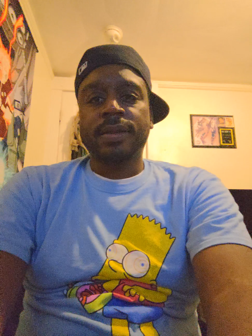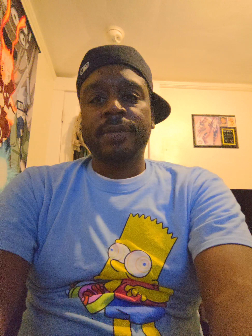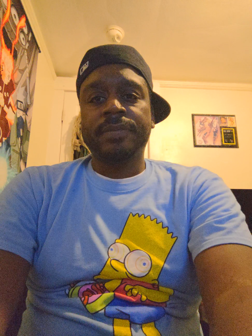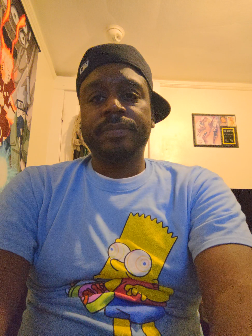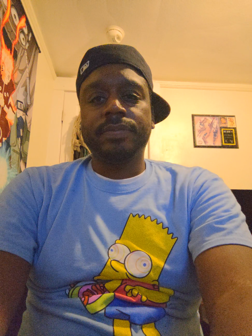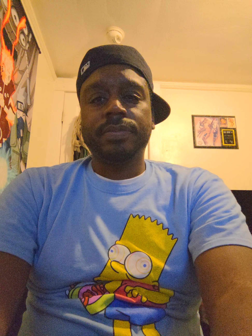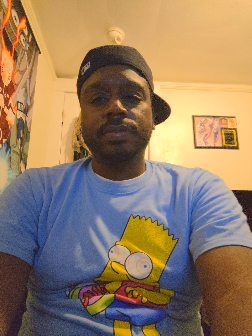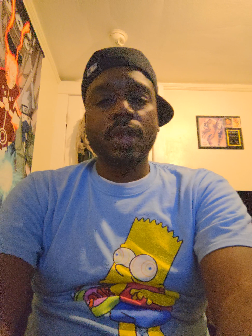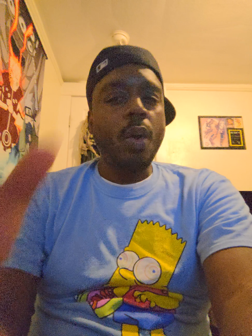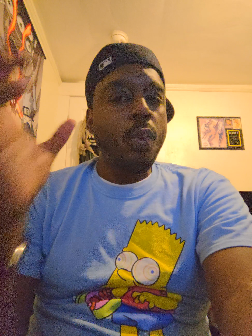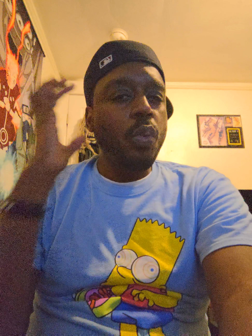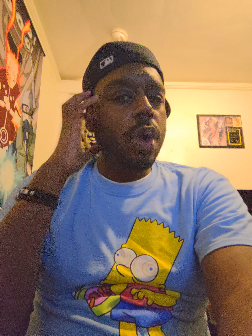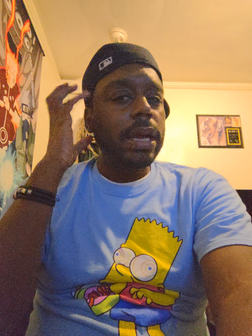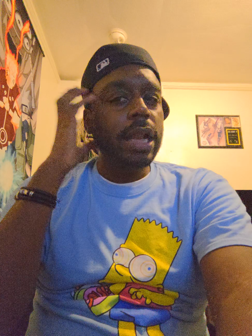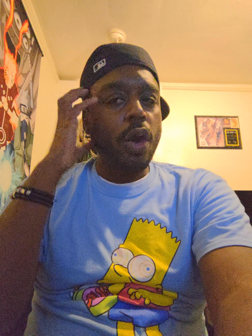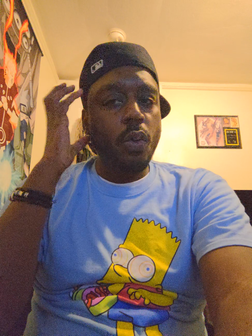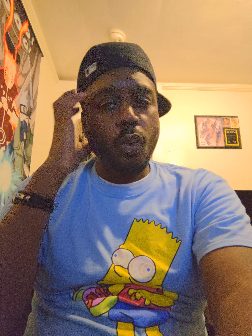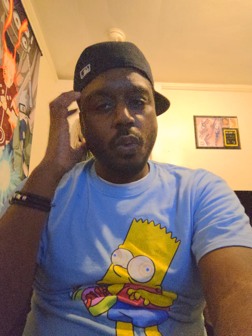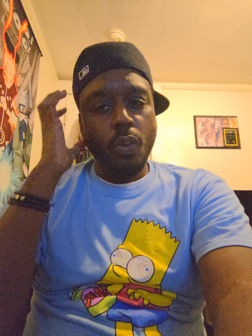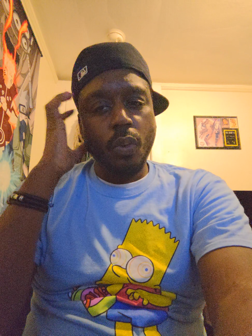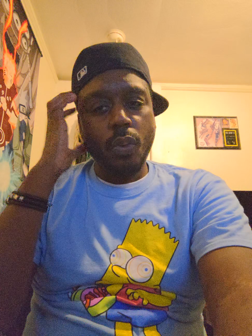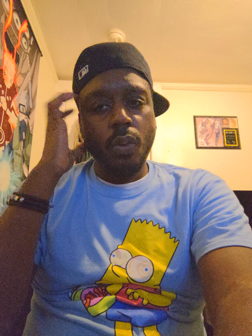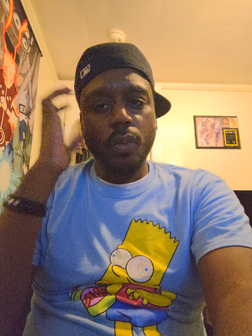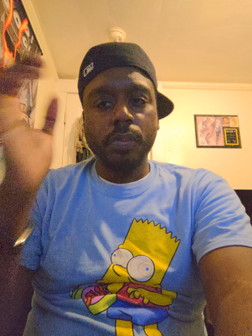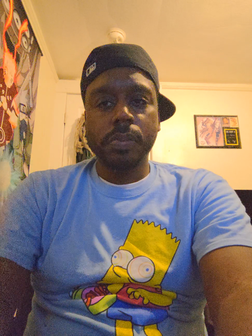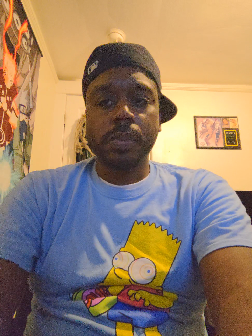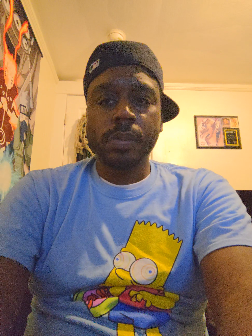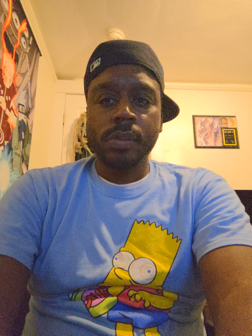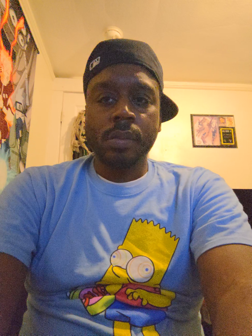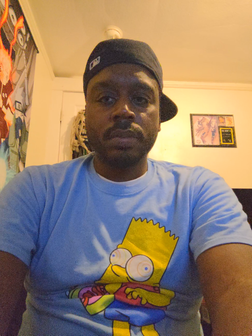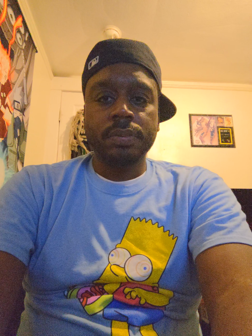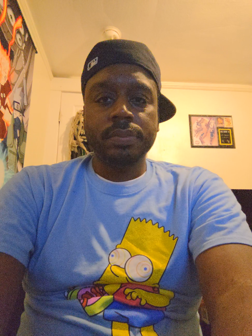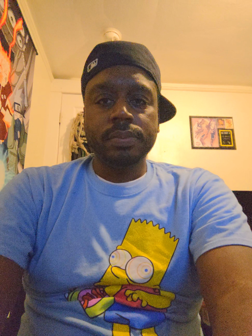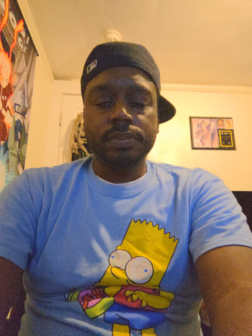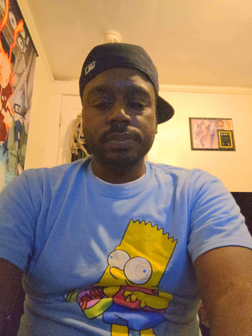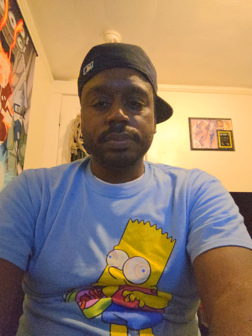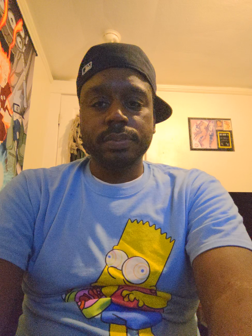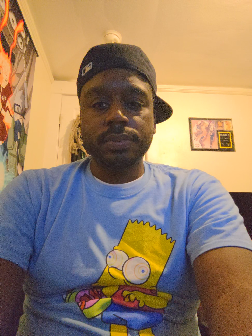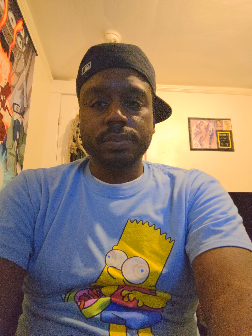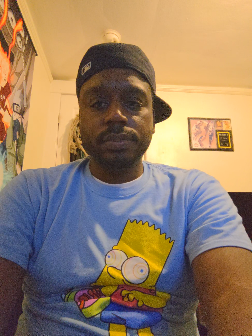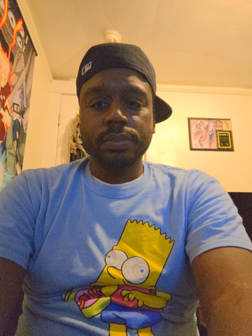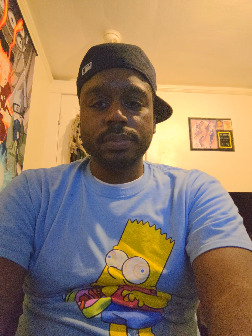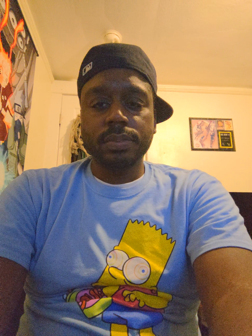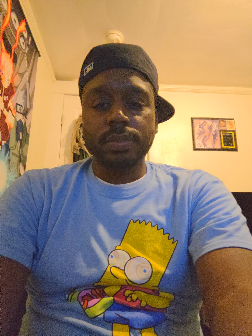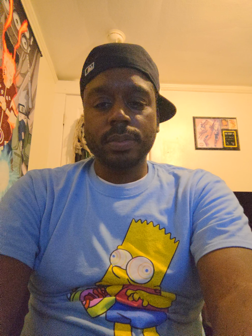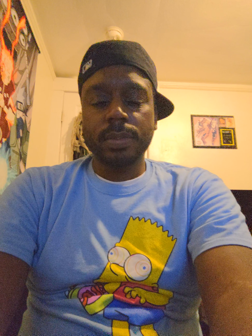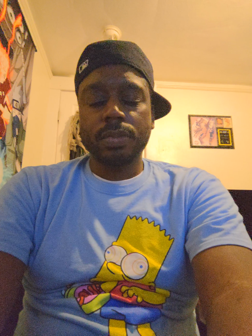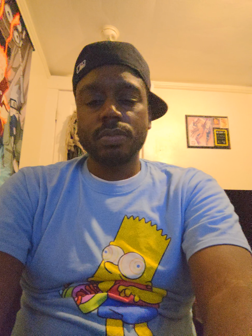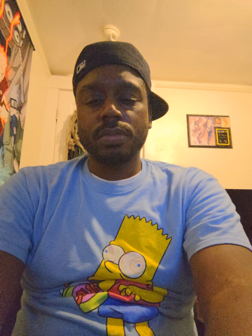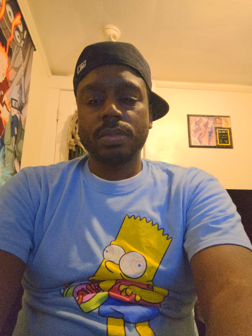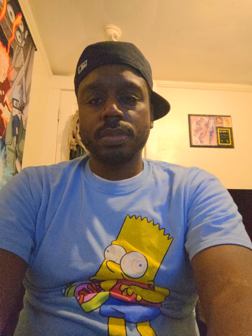radio